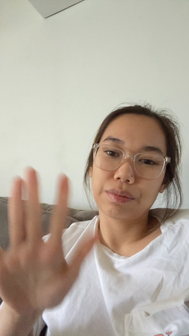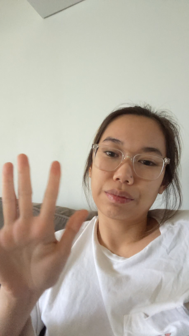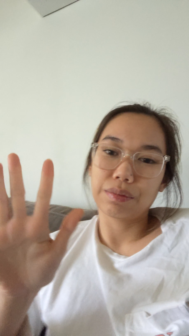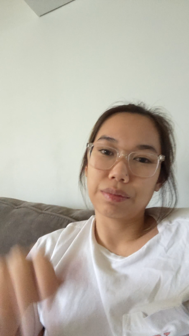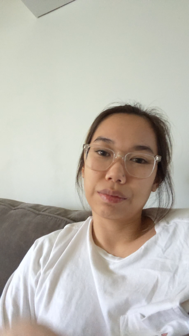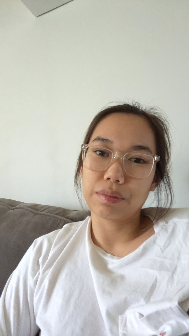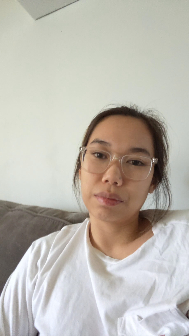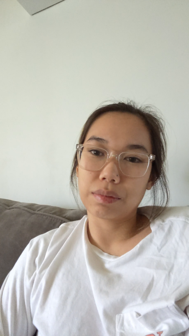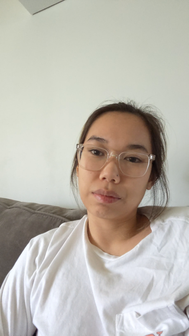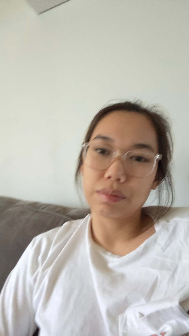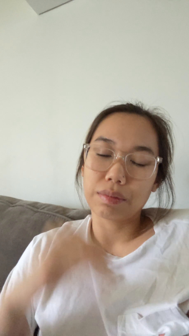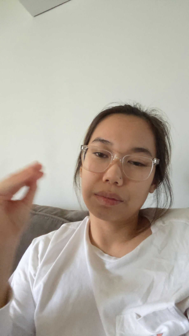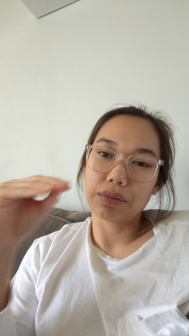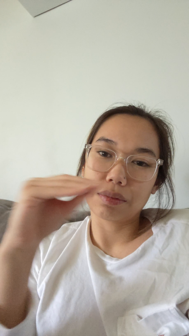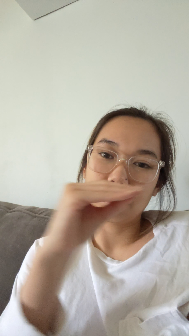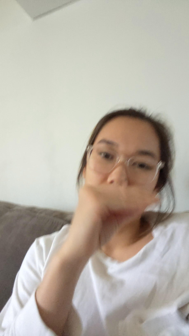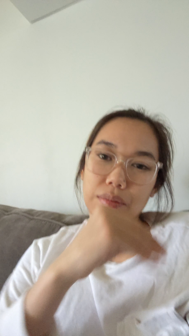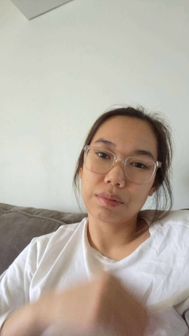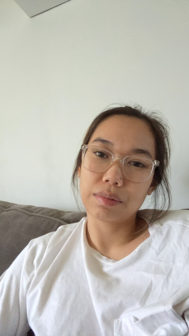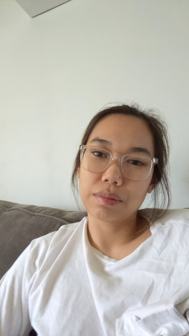dinosaur